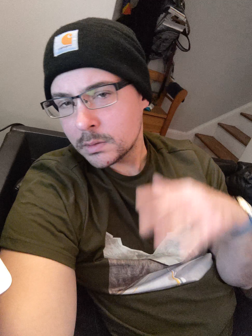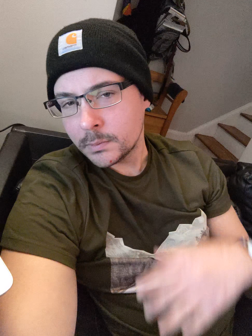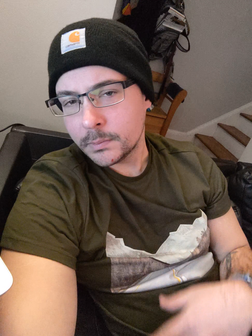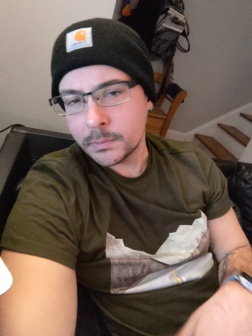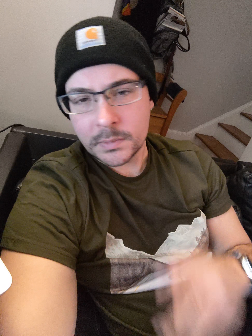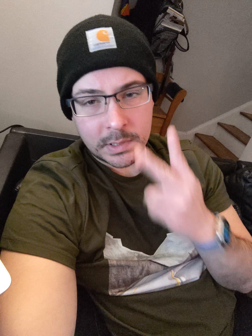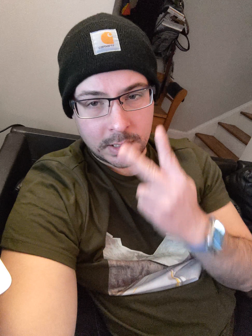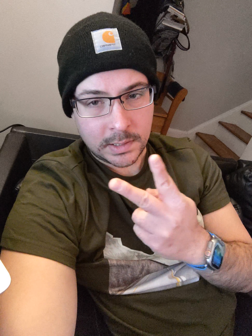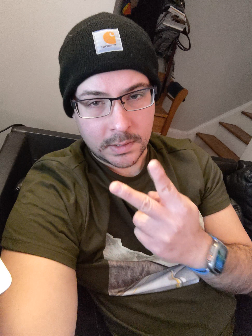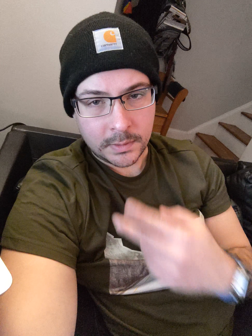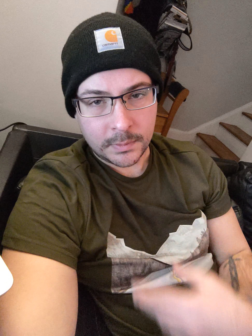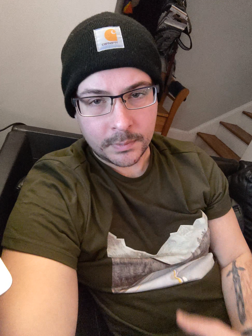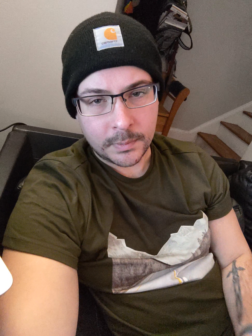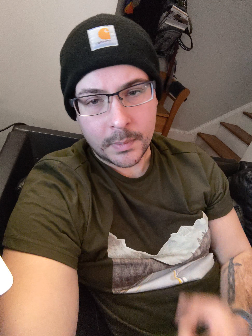see